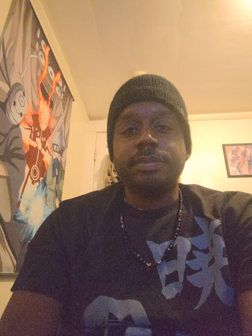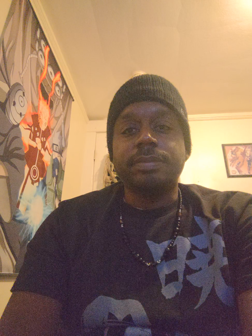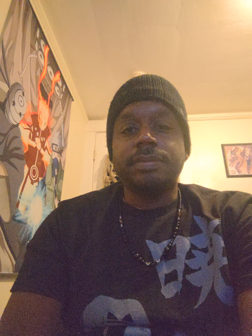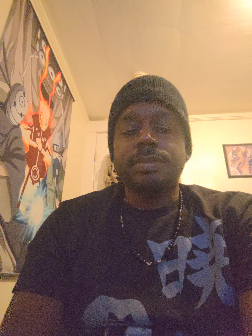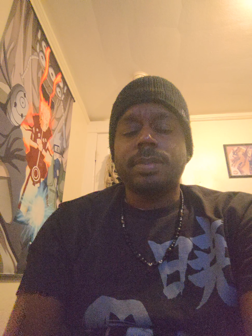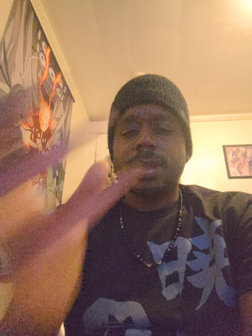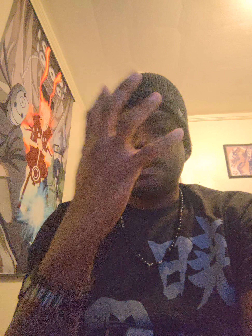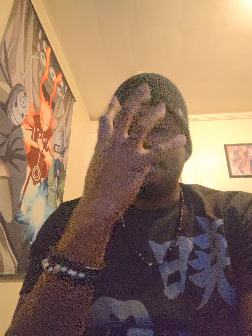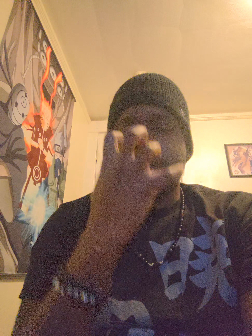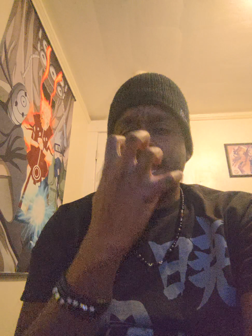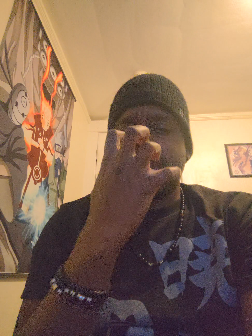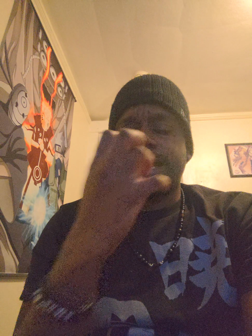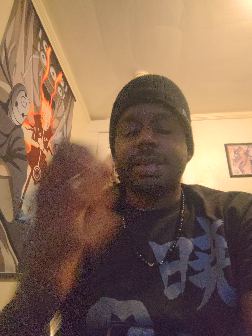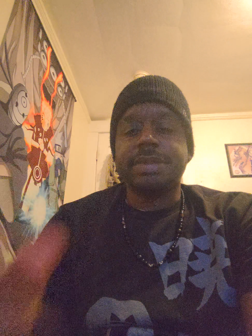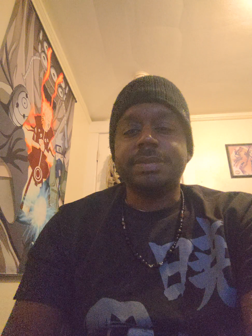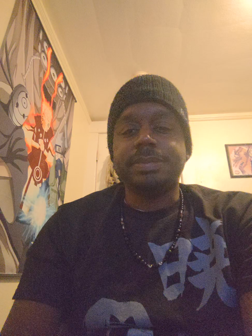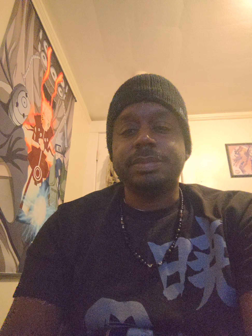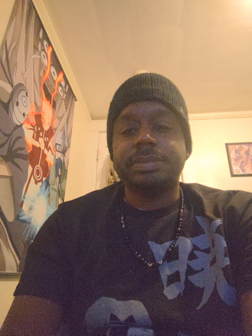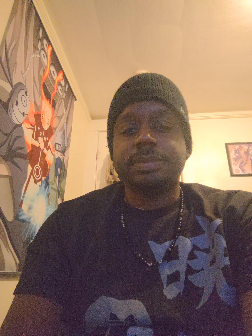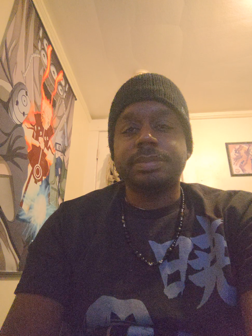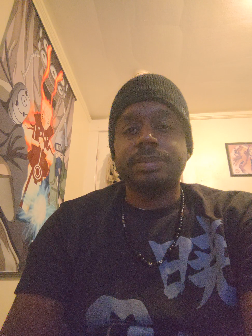mad